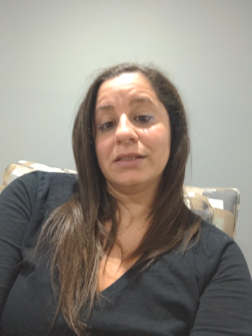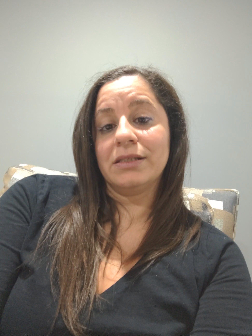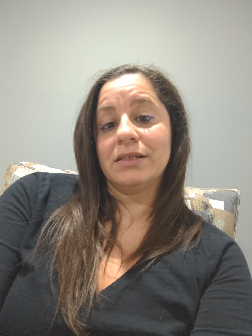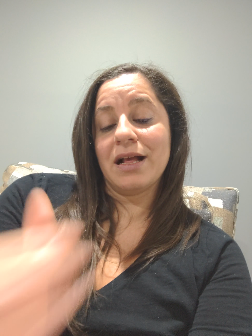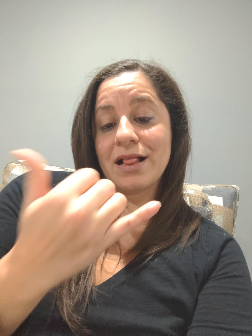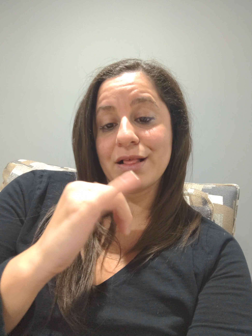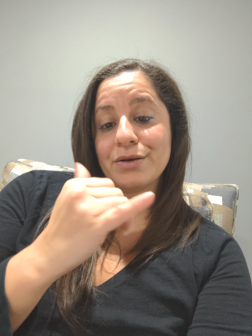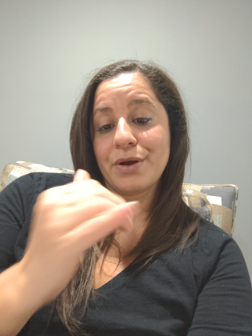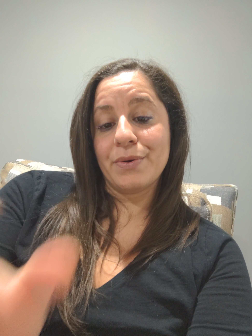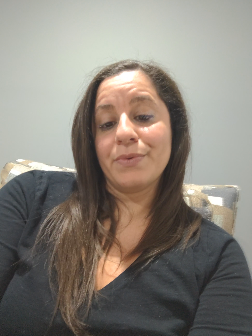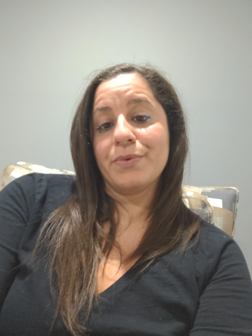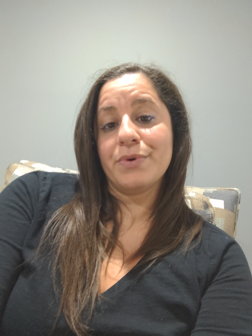yellow